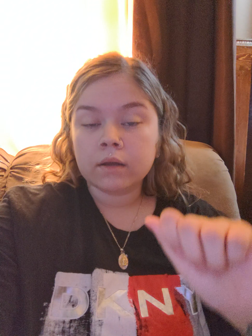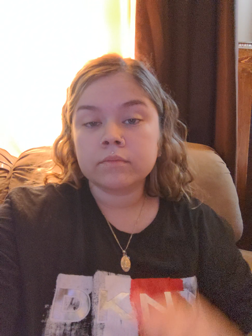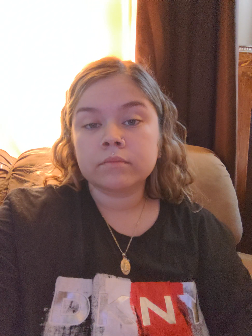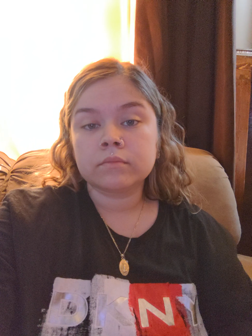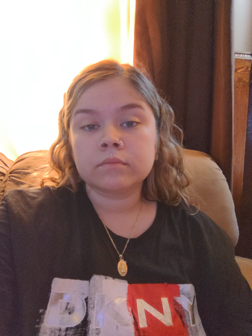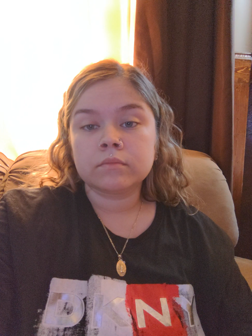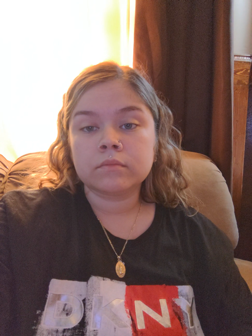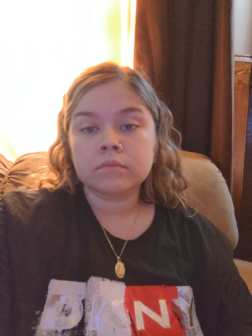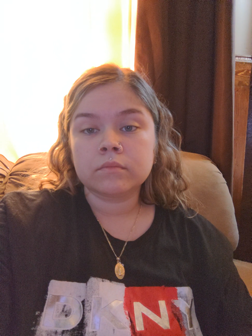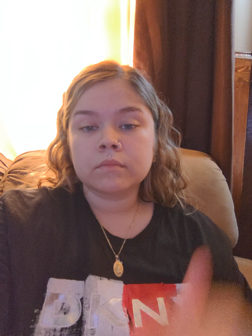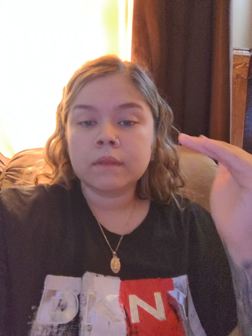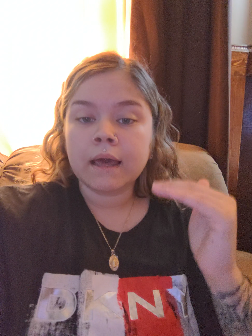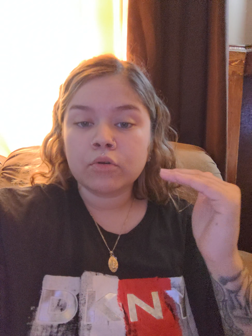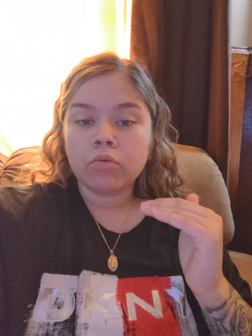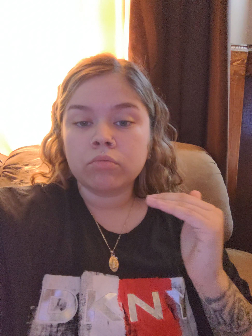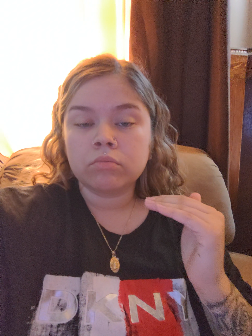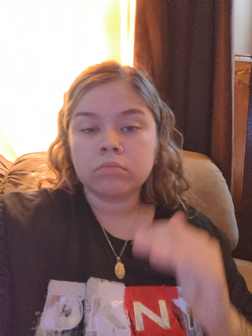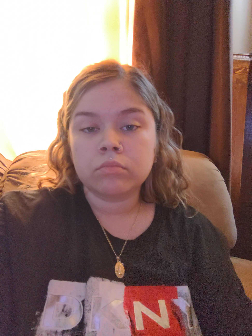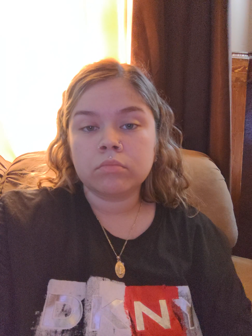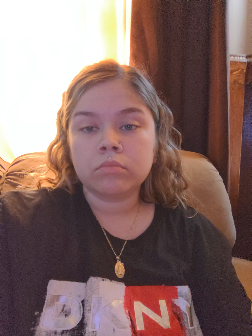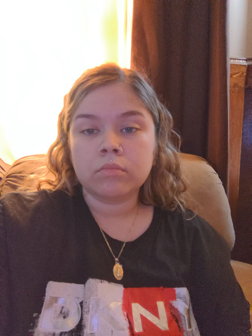little